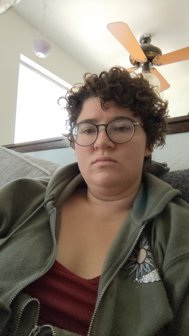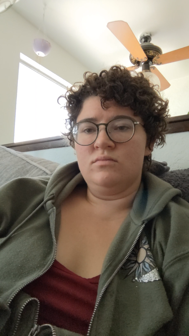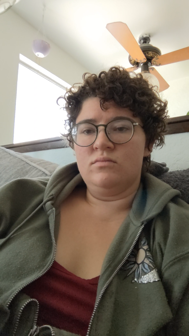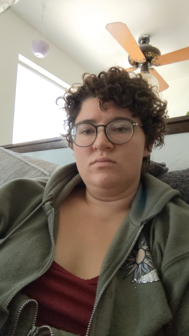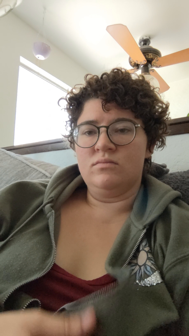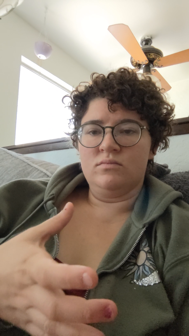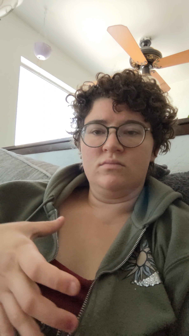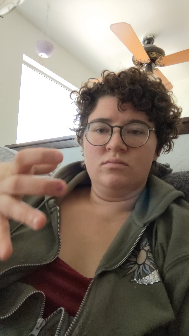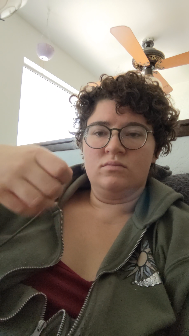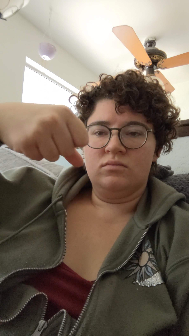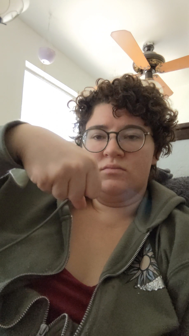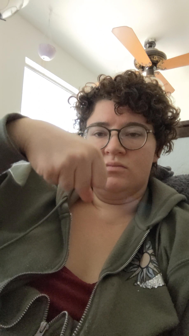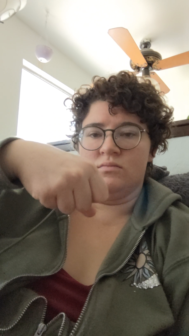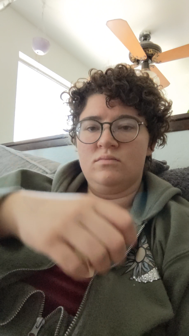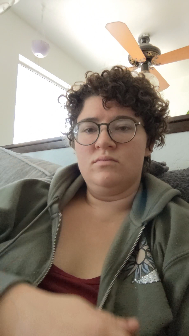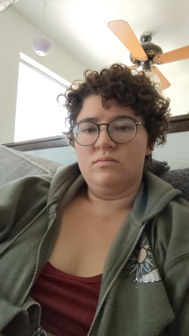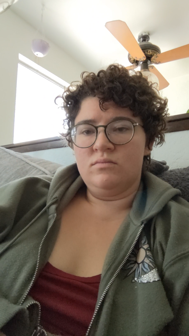bucket